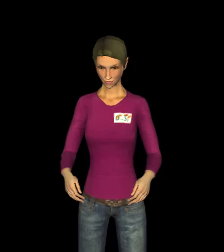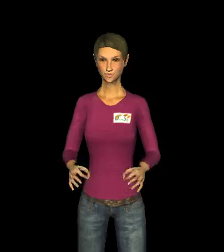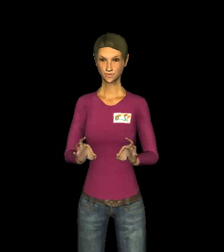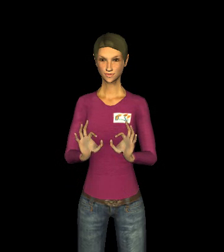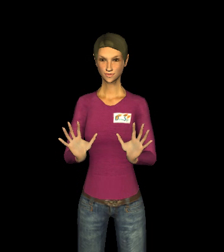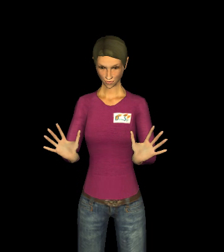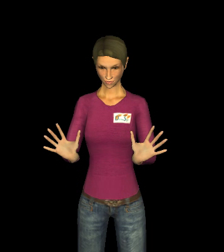وقت